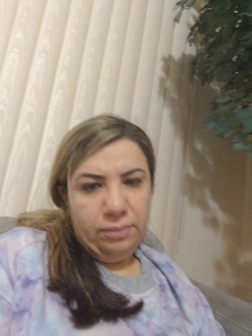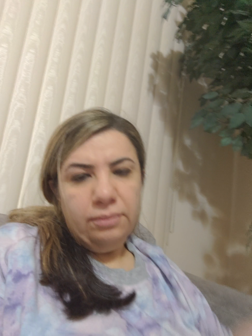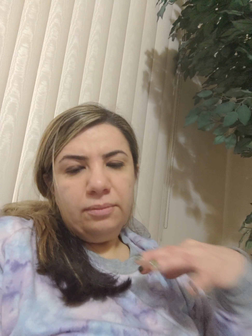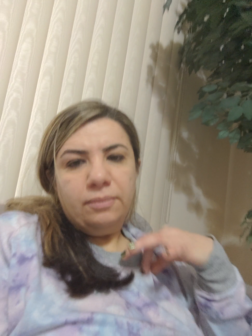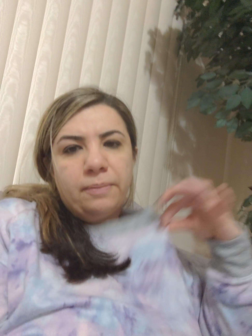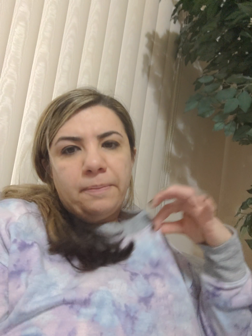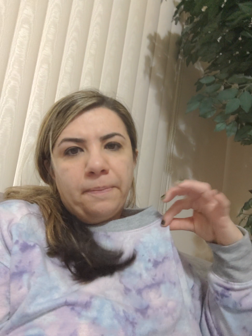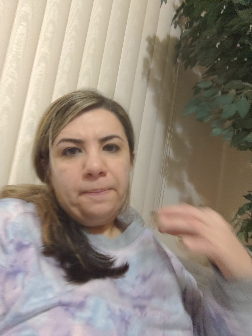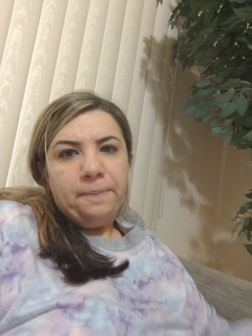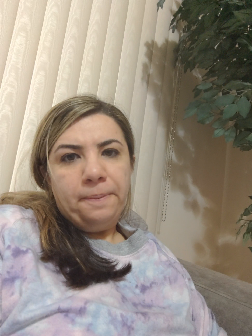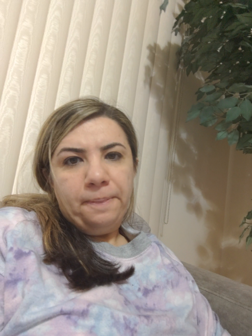shirt